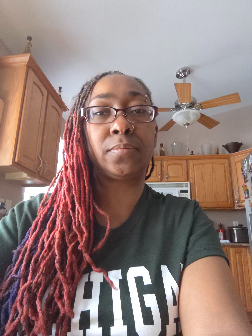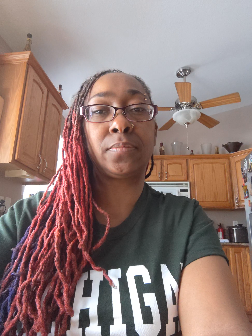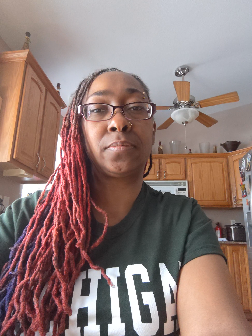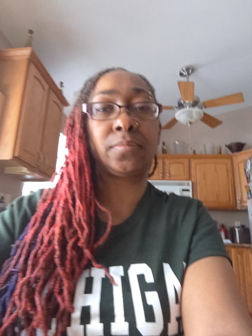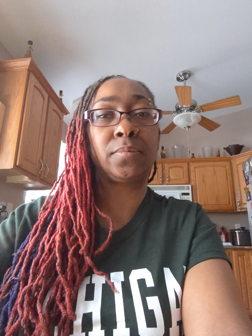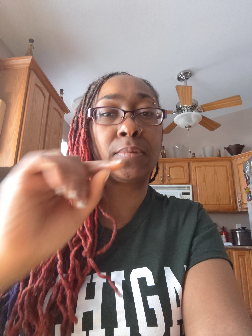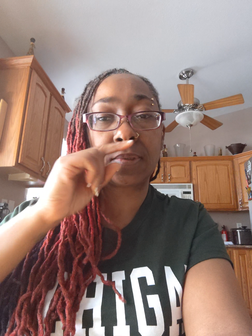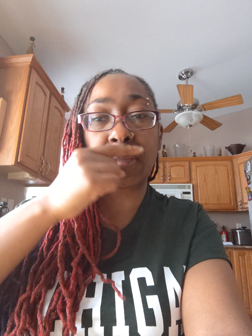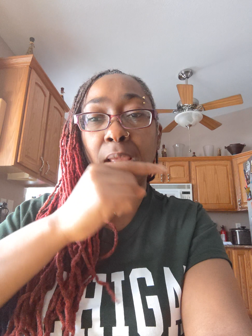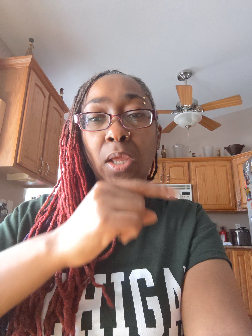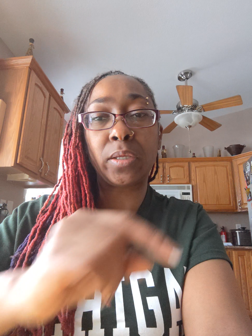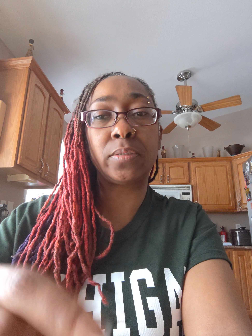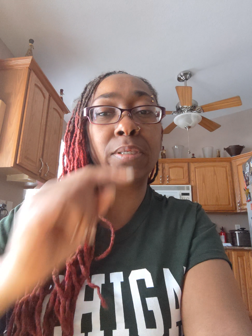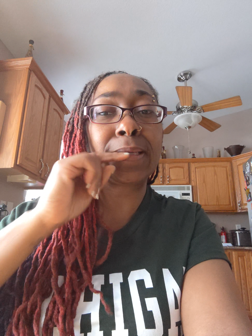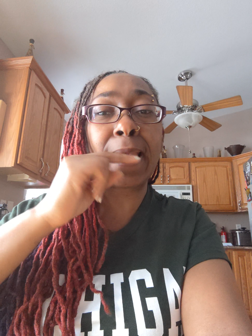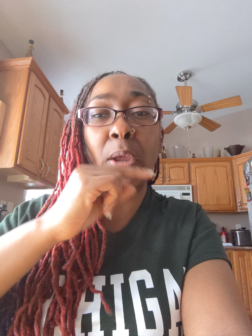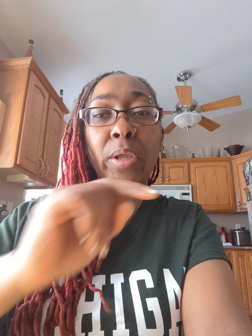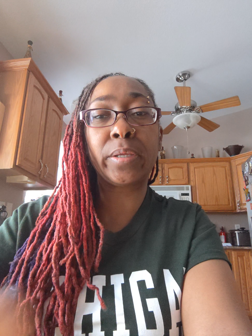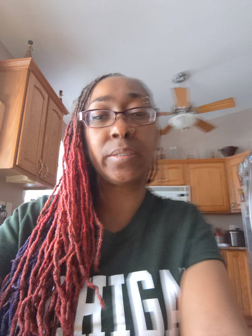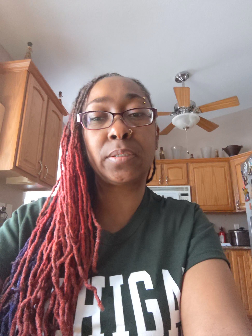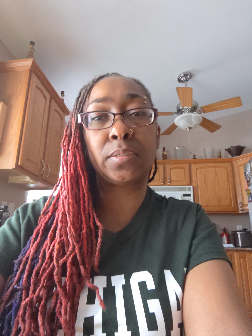carrot